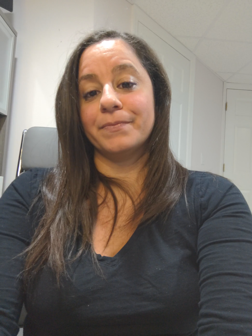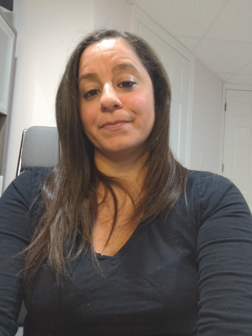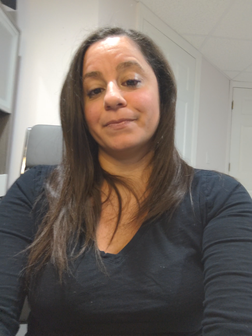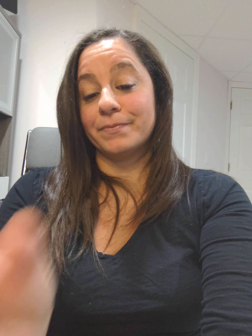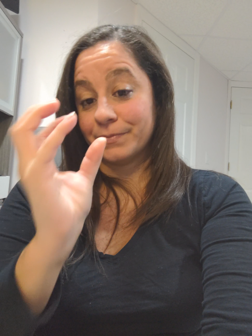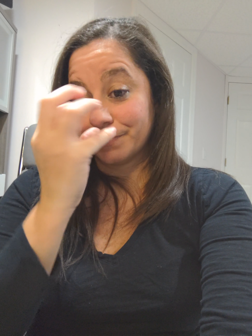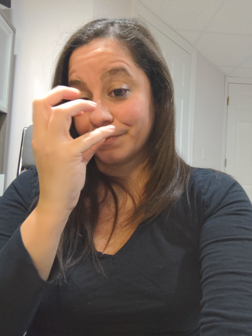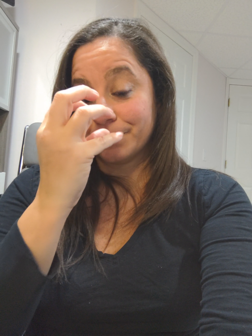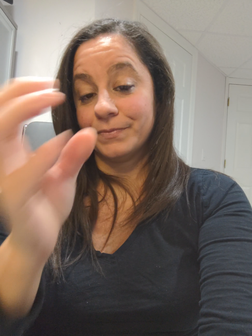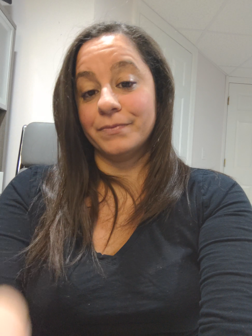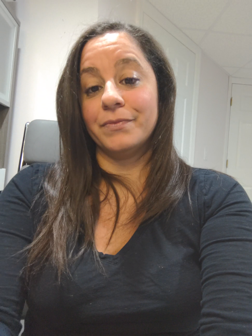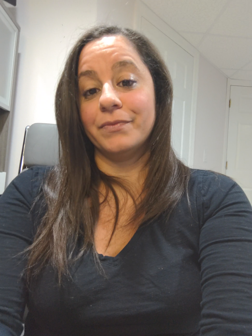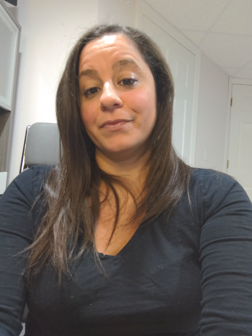clown